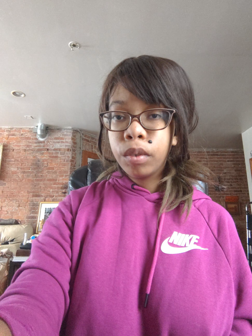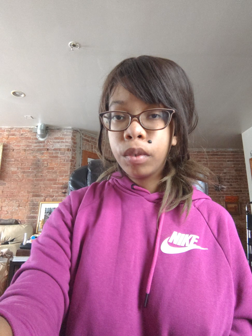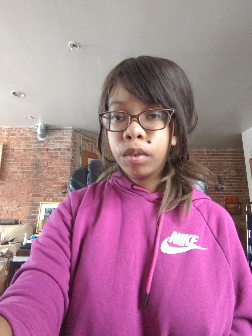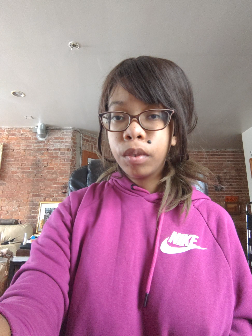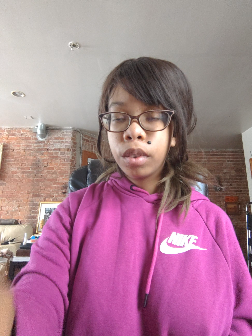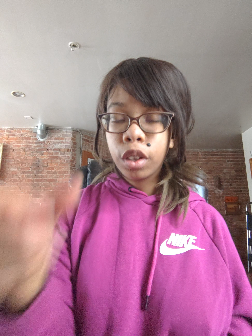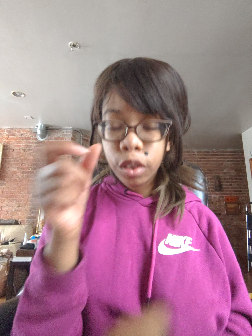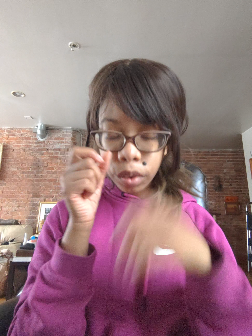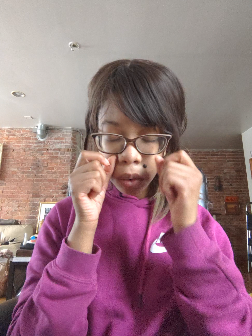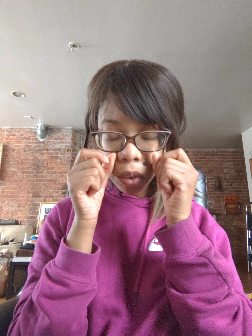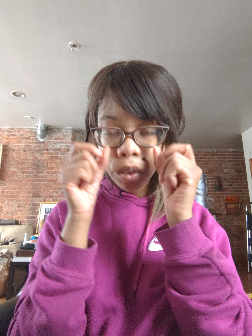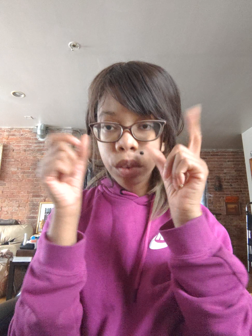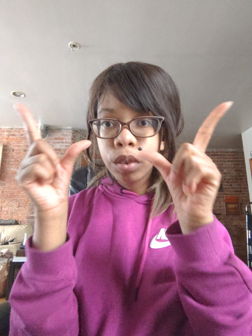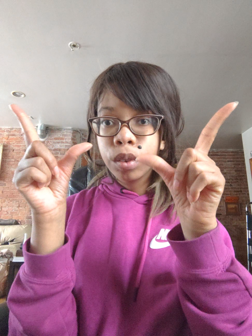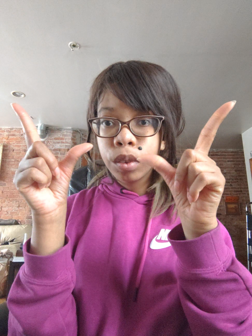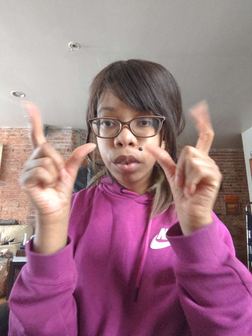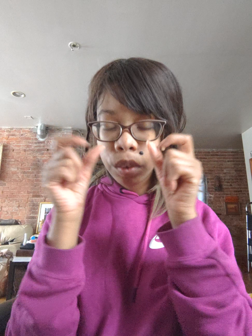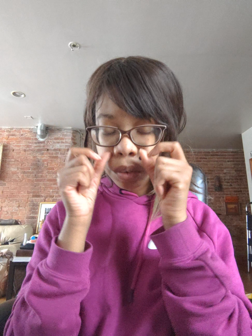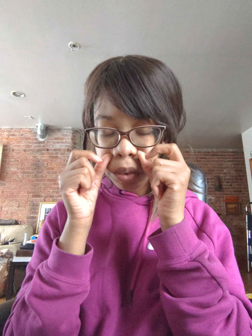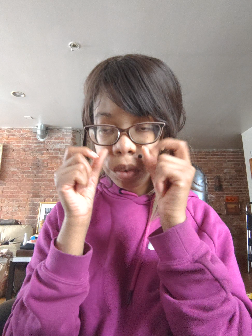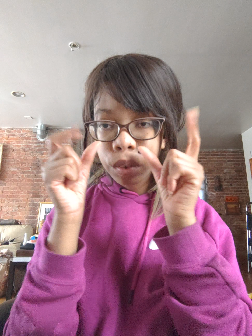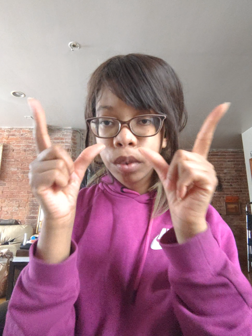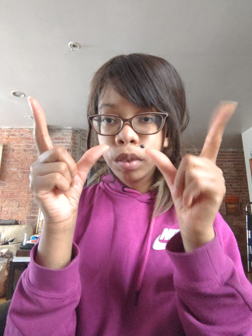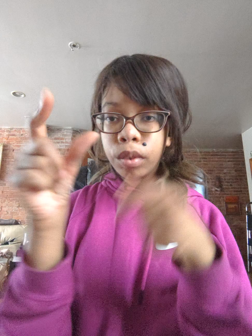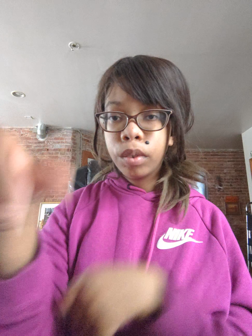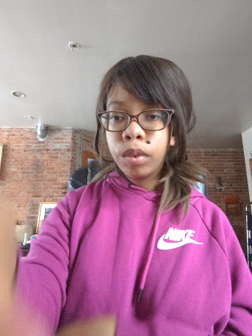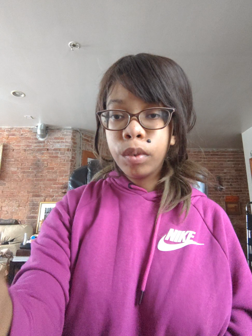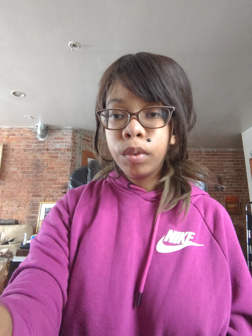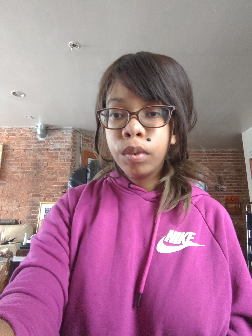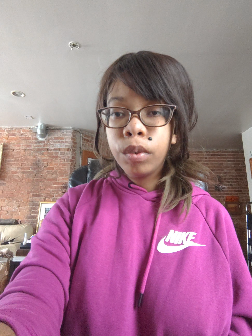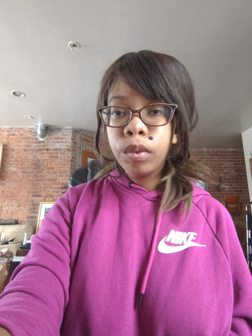wake